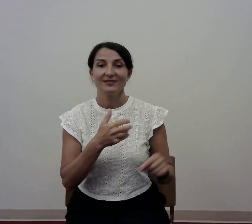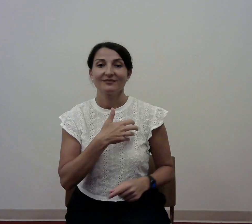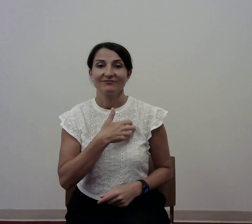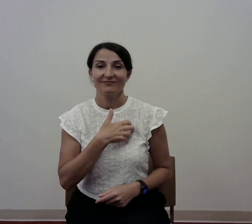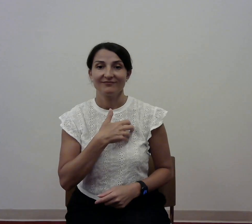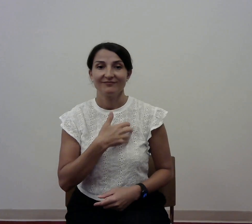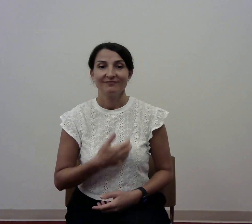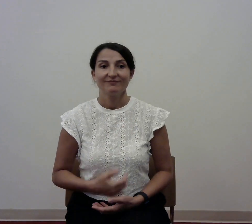istəmək